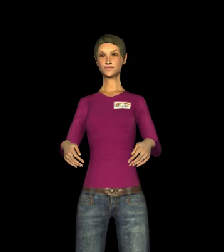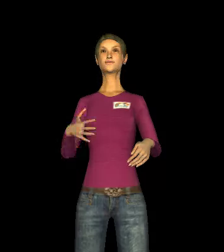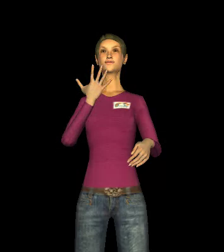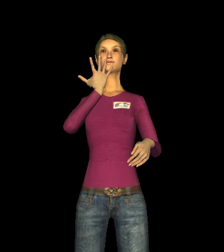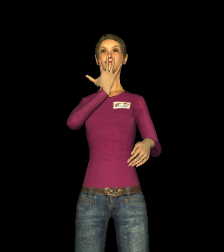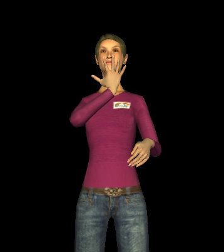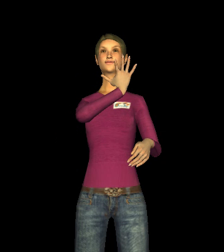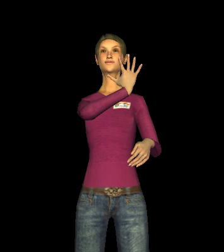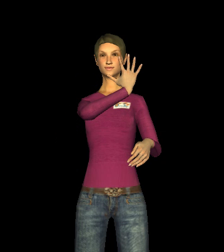لطيف